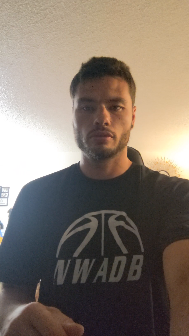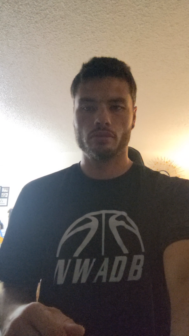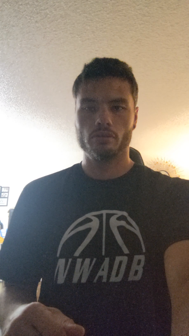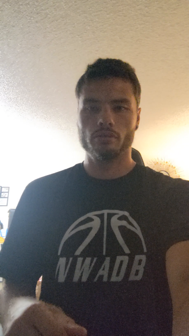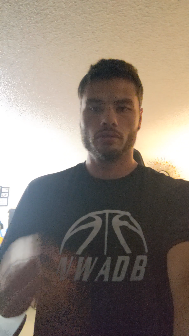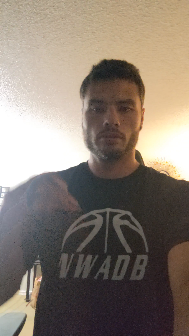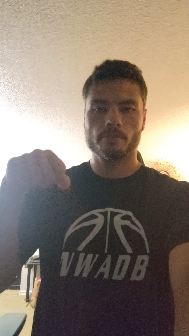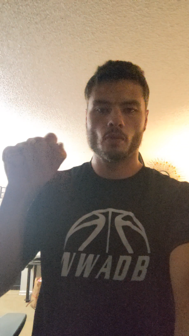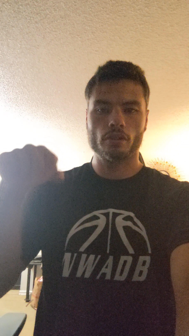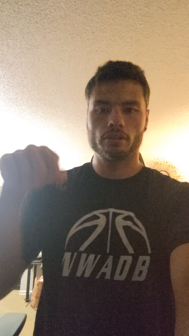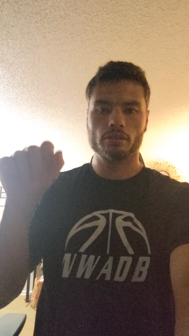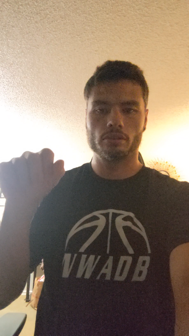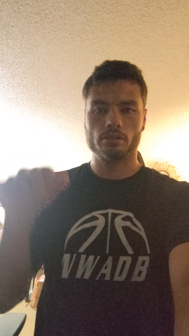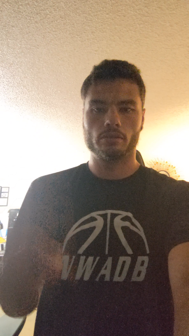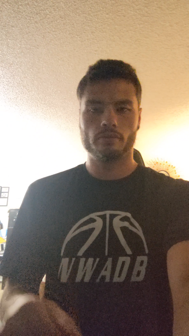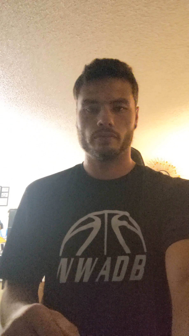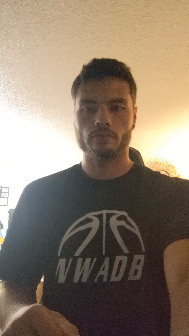motorcycle